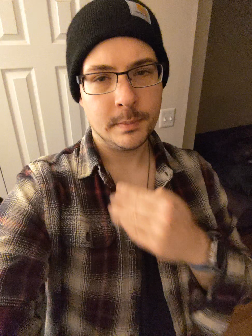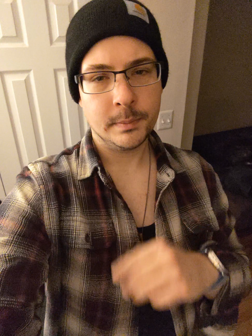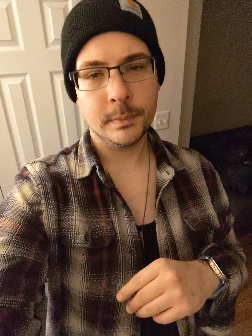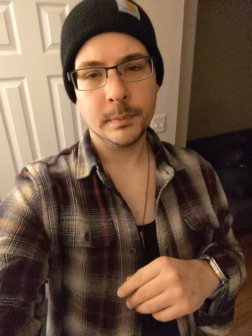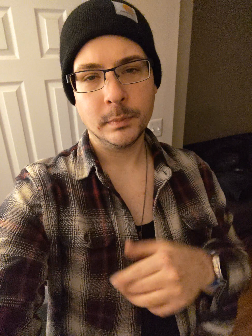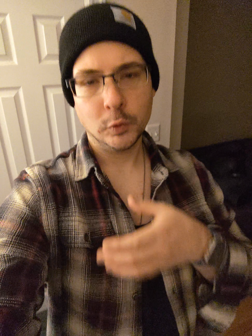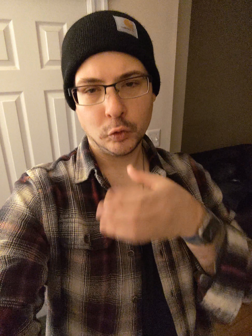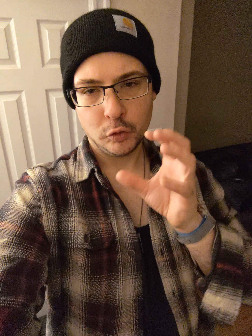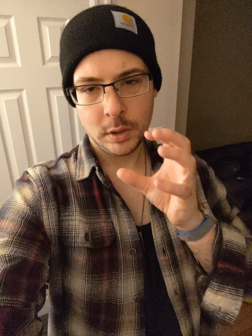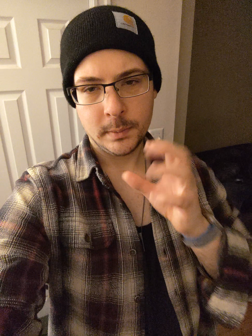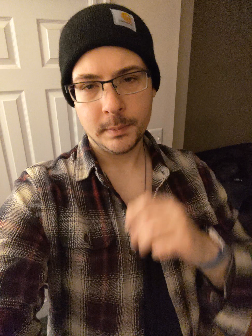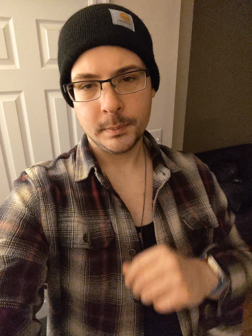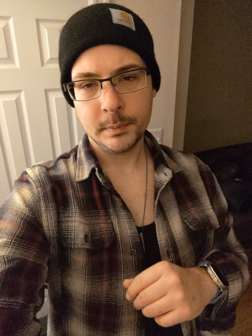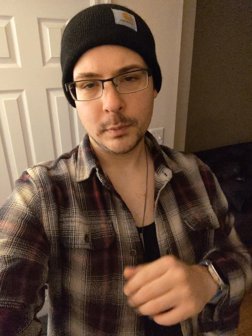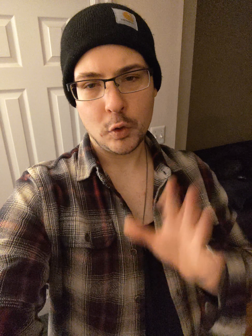drink